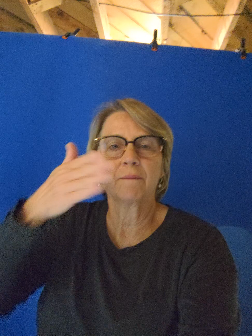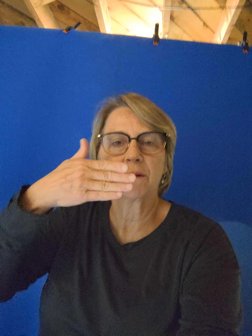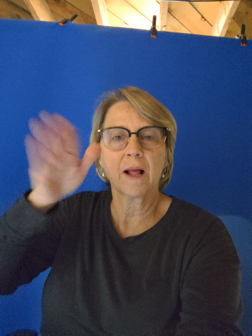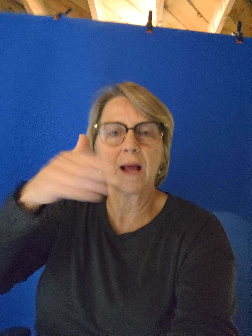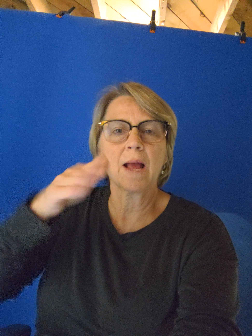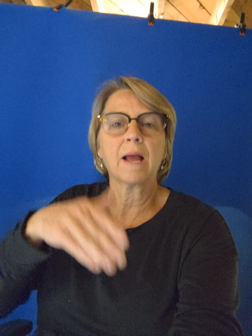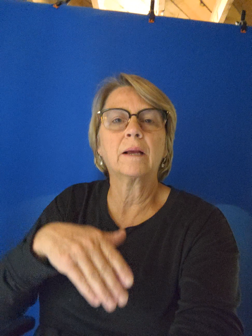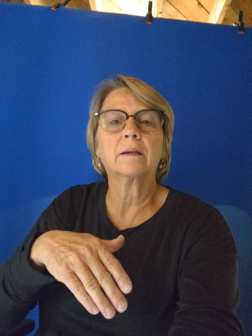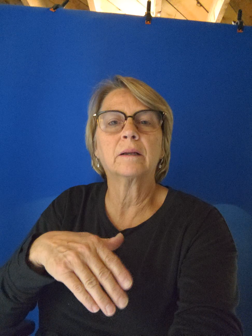flag